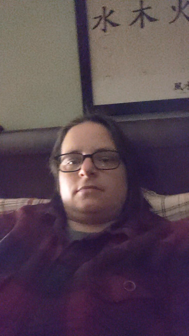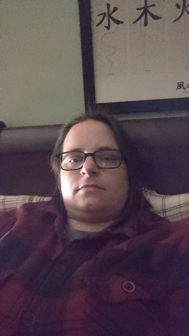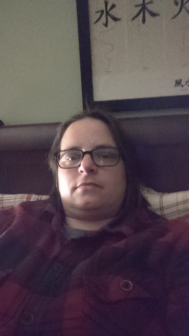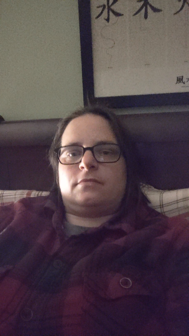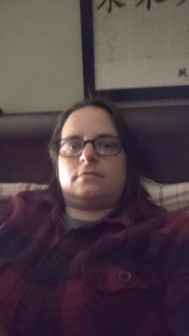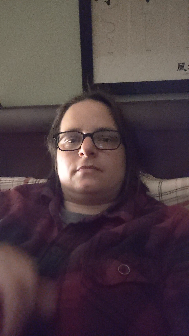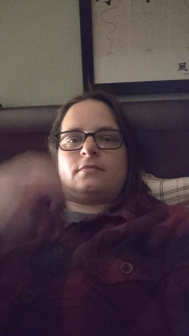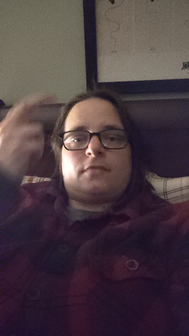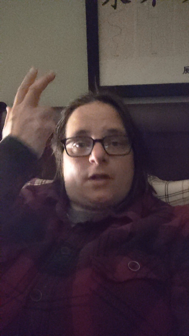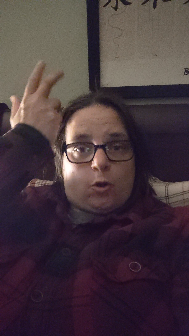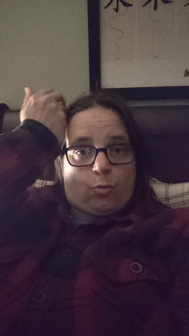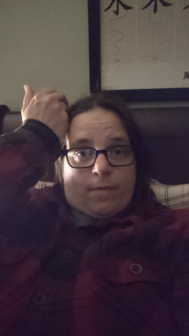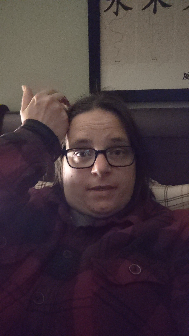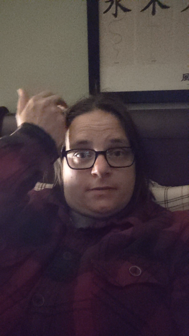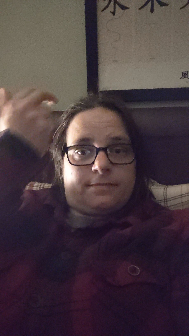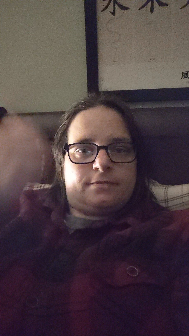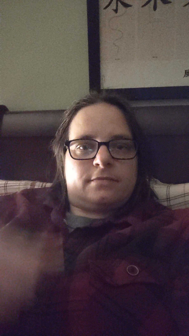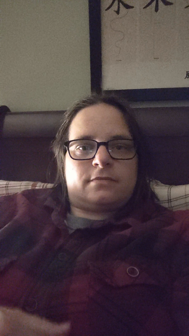rabbit